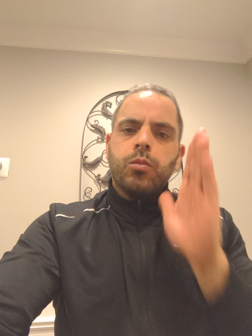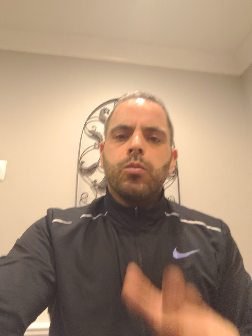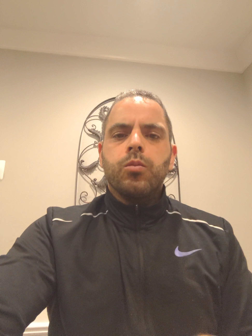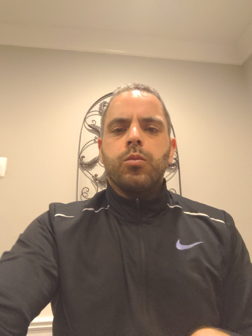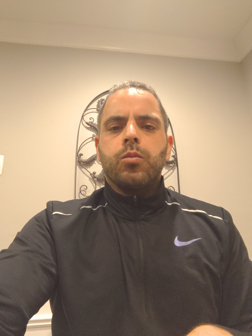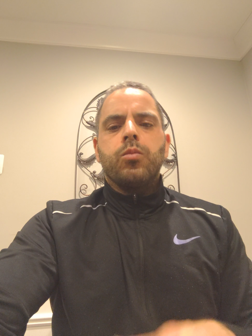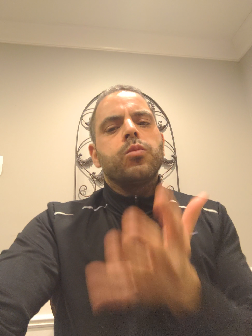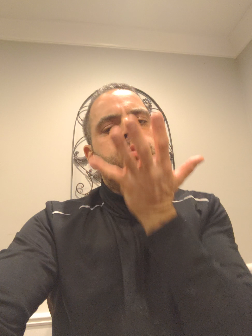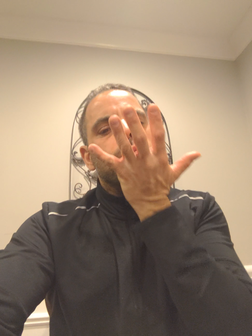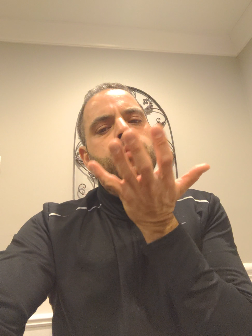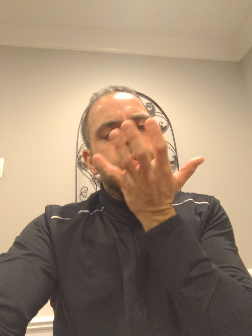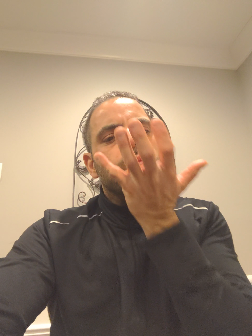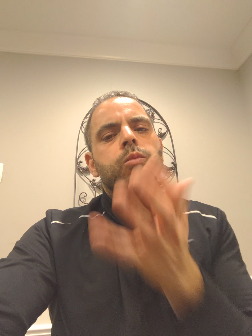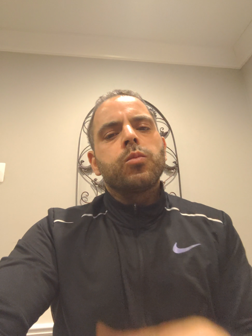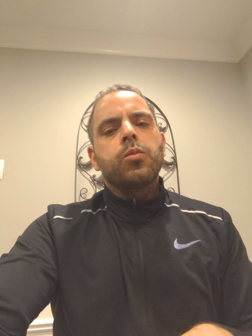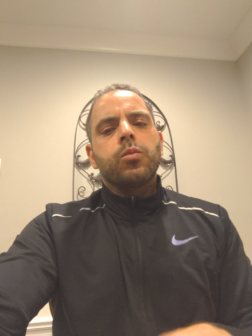grass